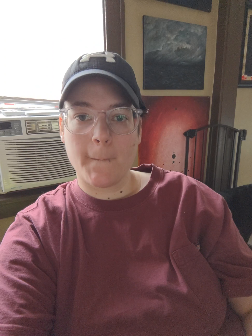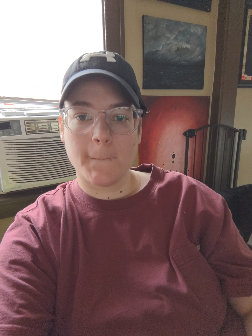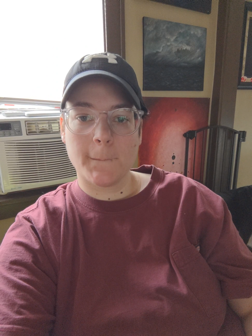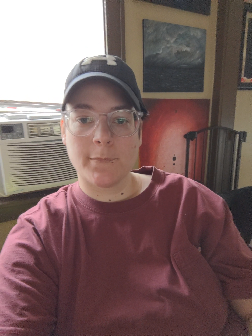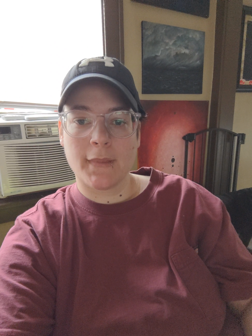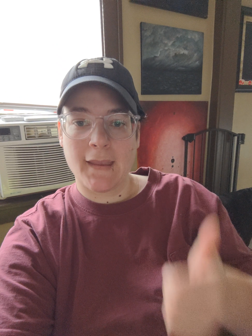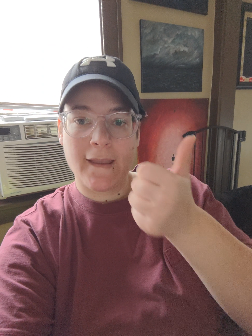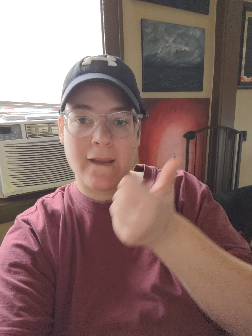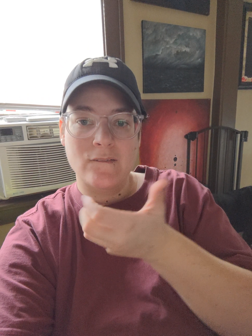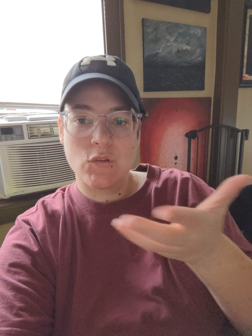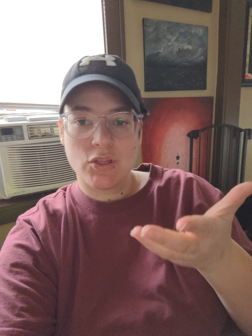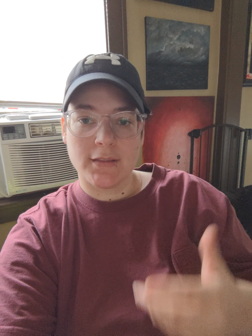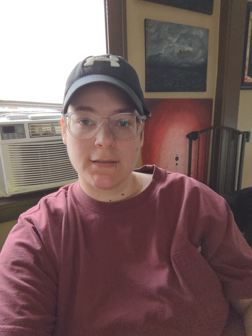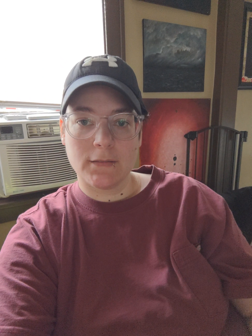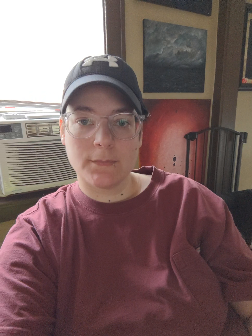every